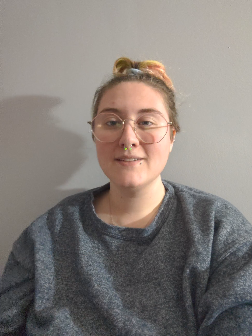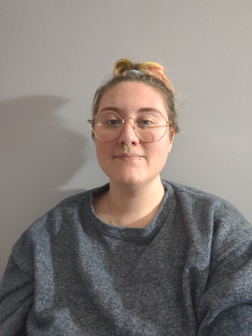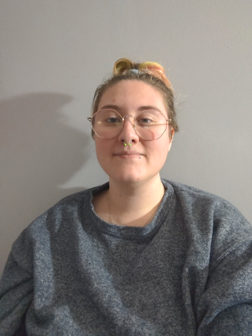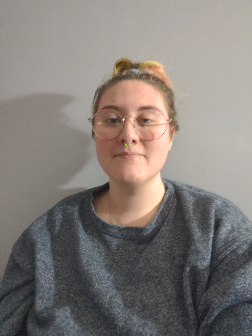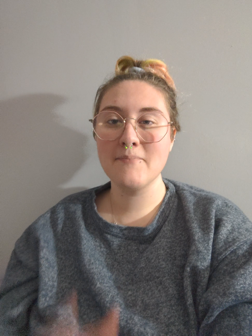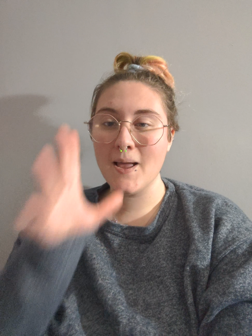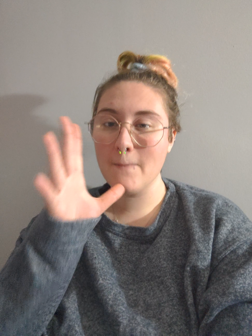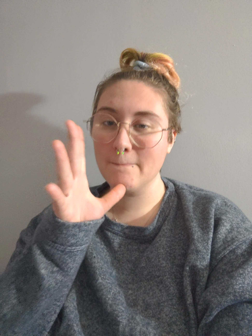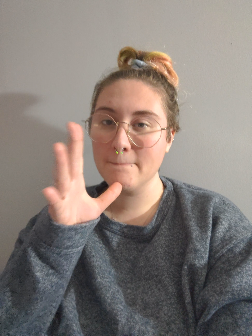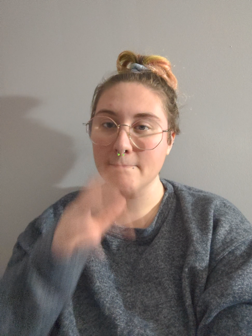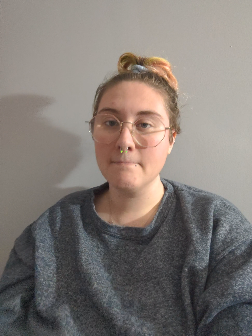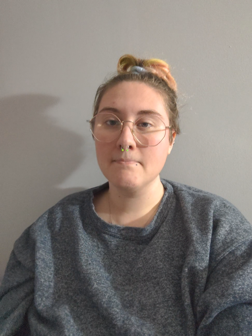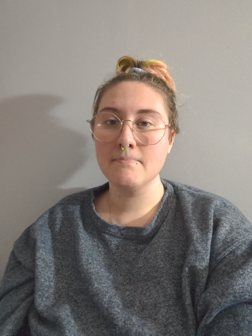mom